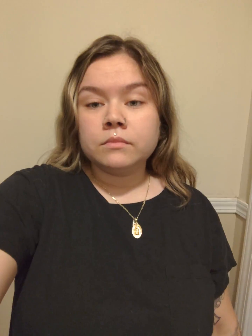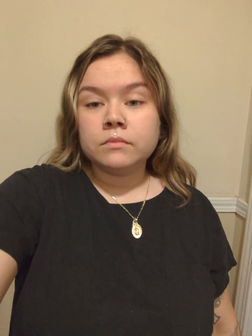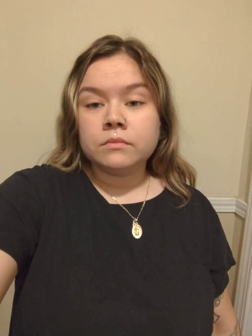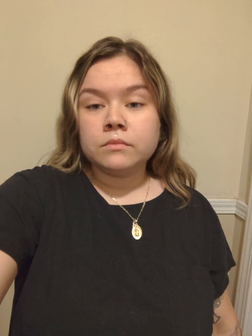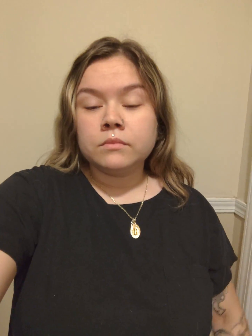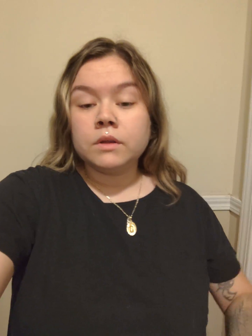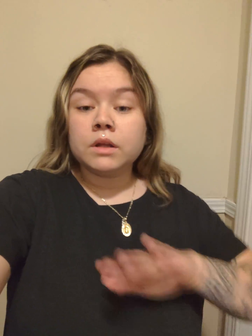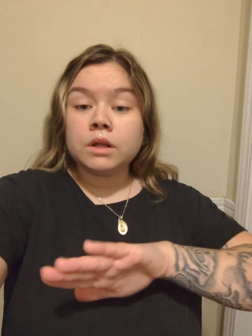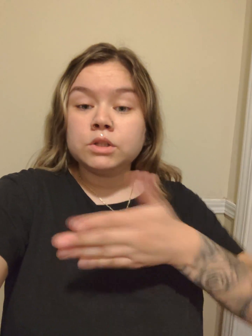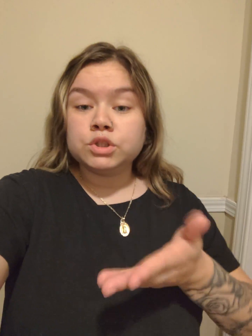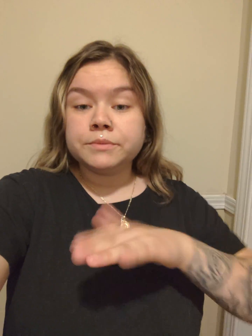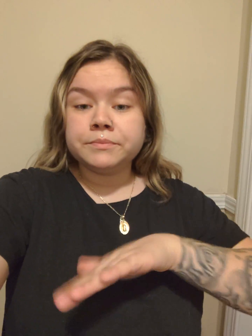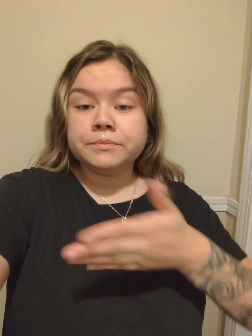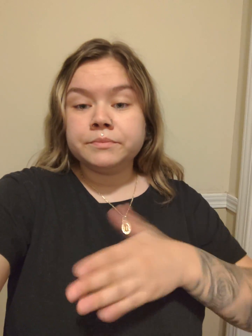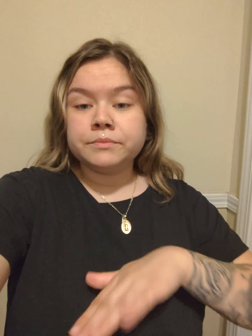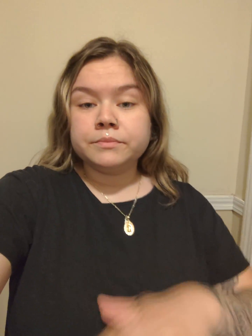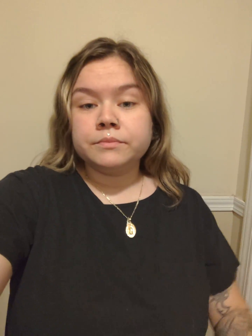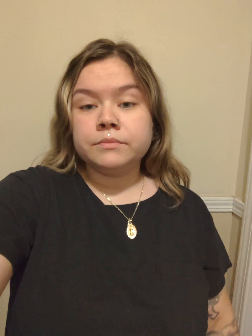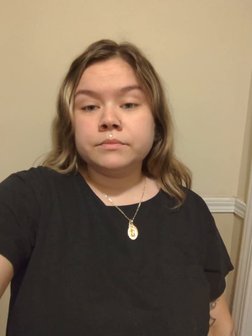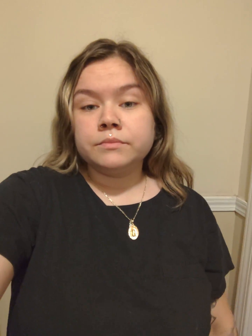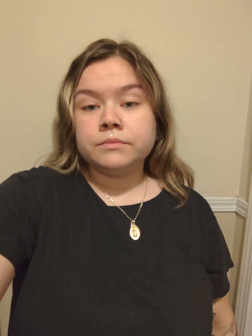kitchen